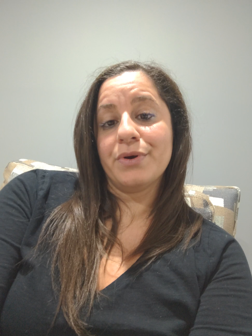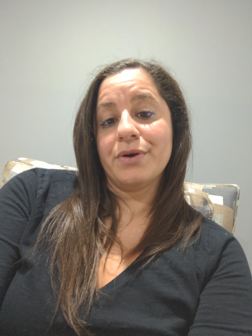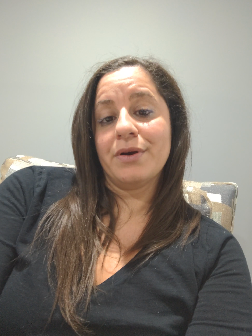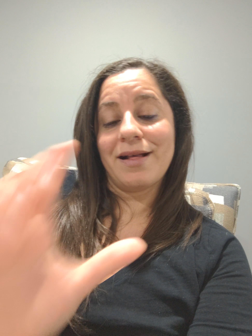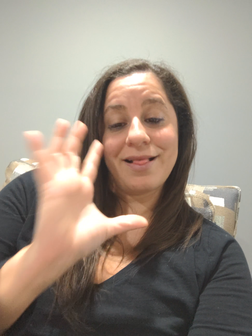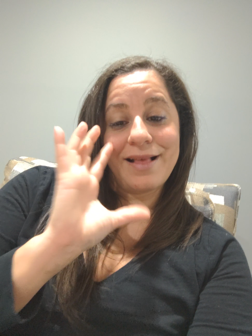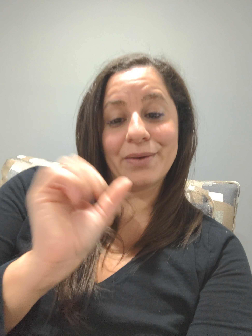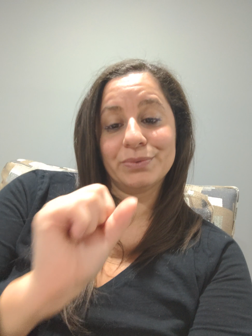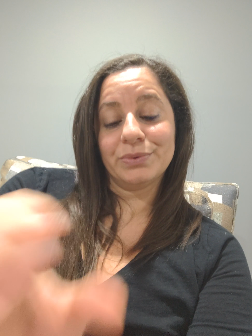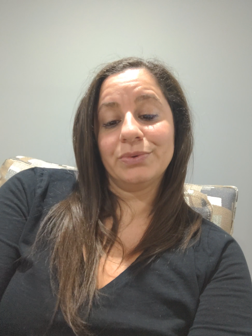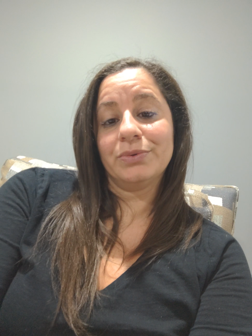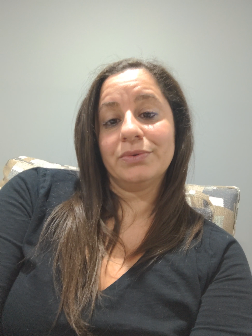loud